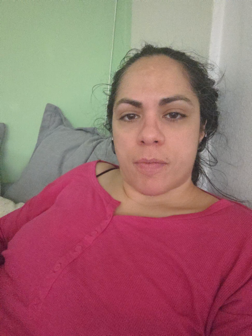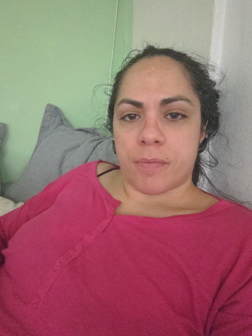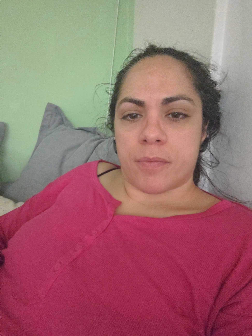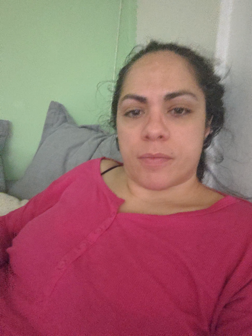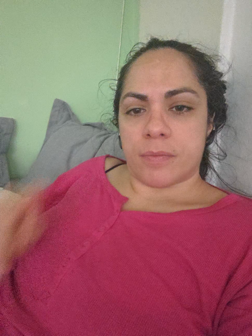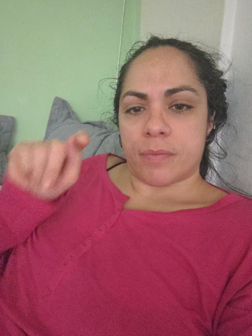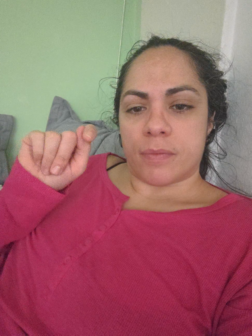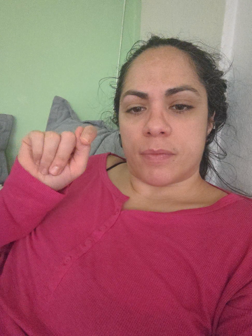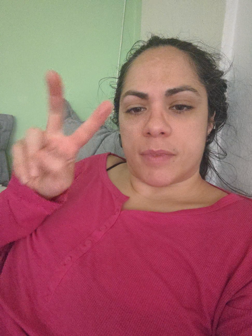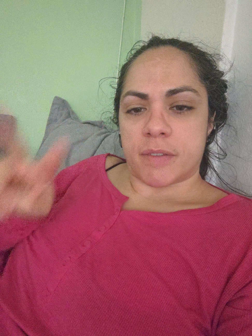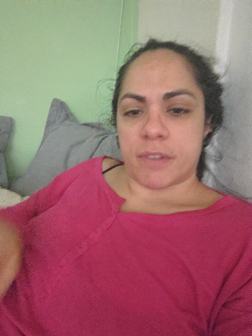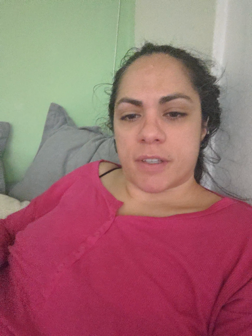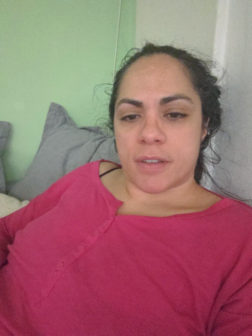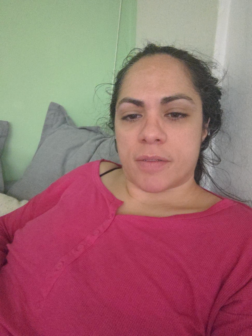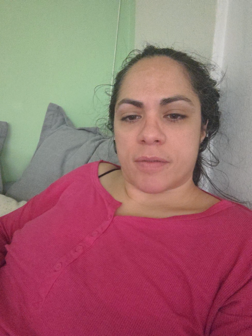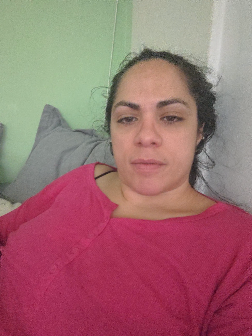TV